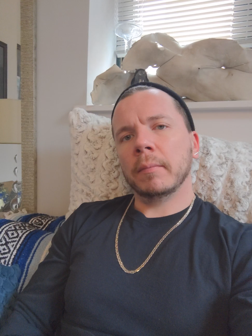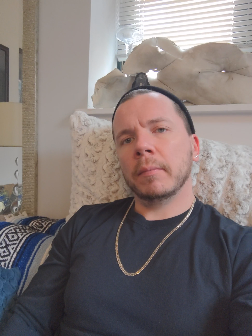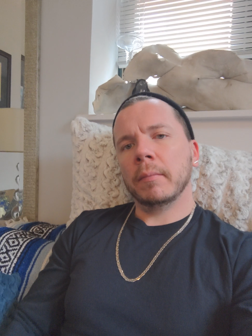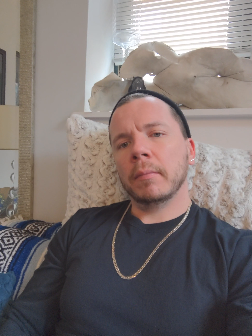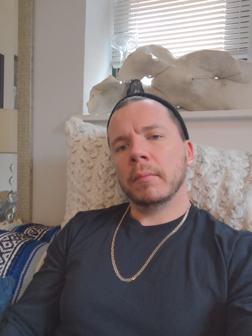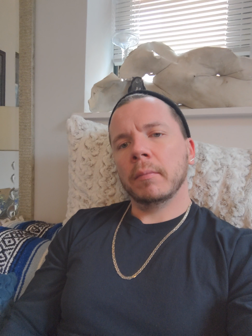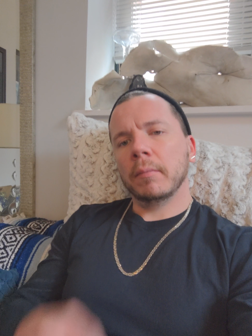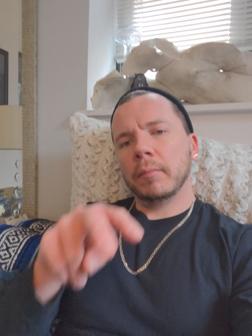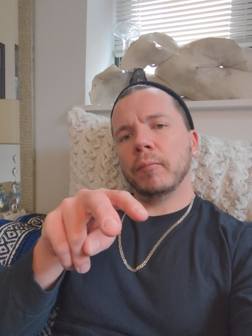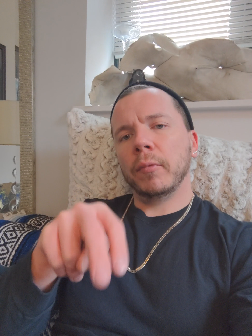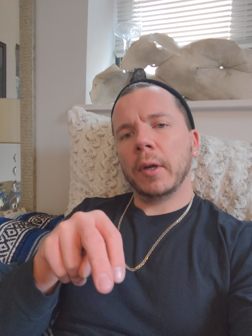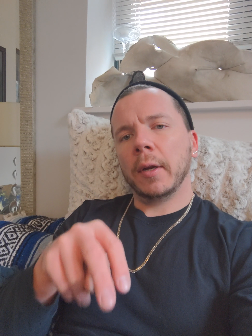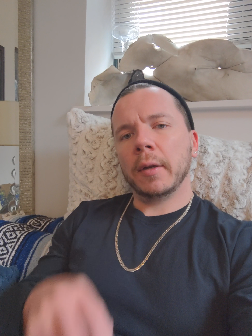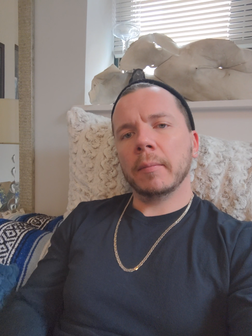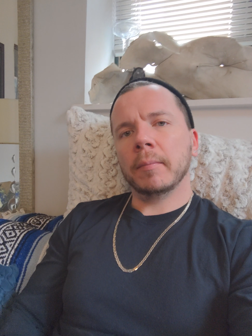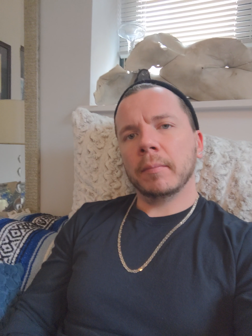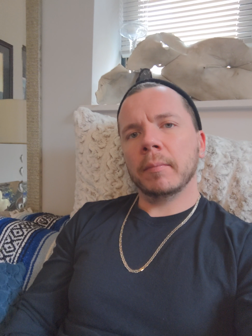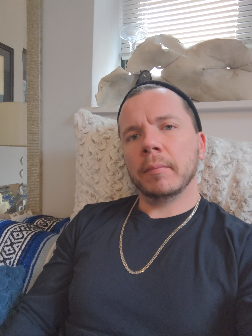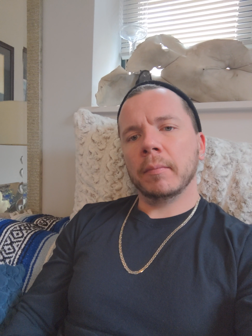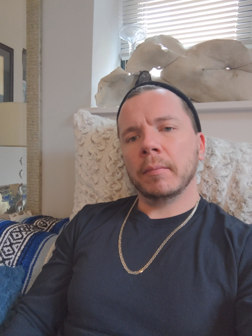read